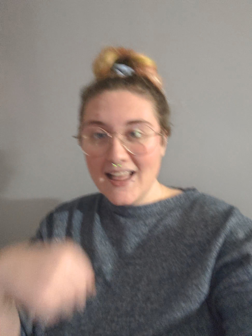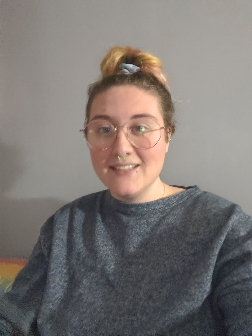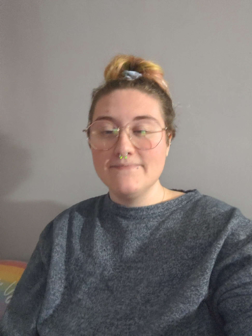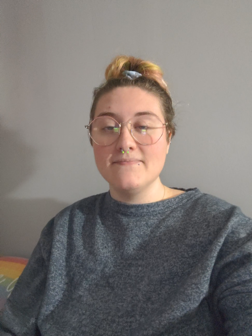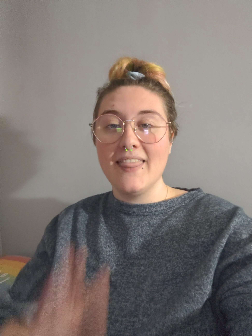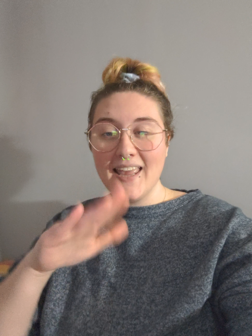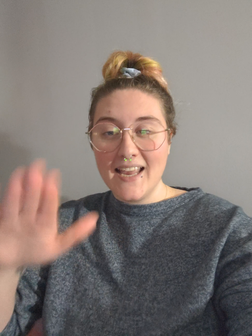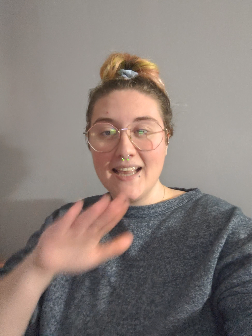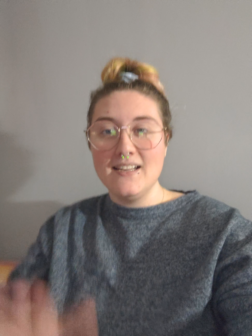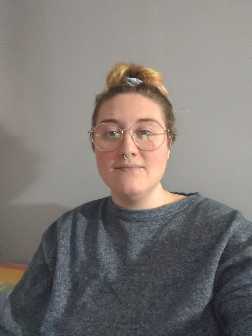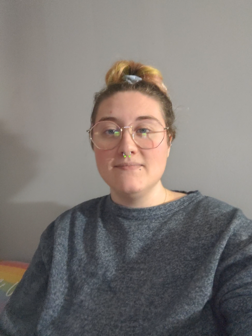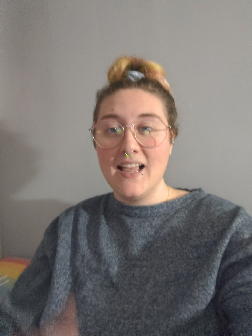clean